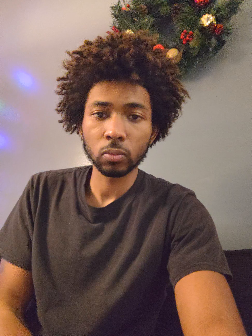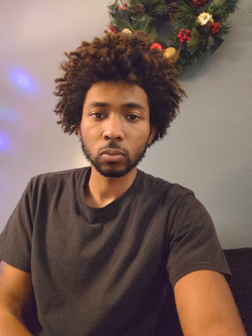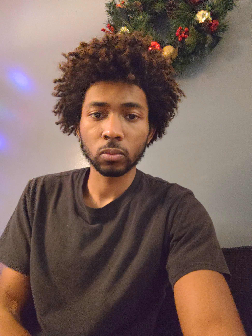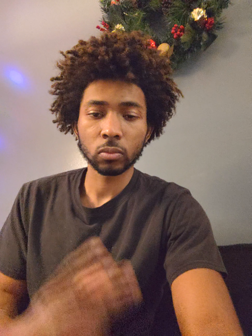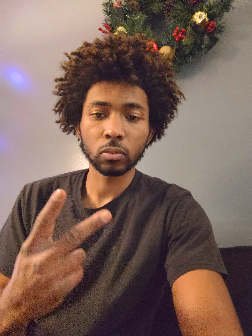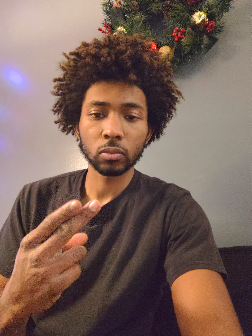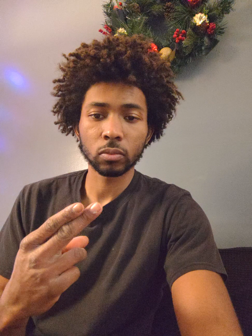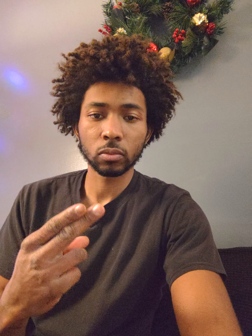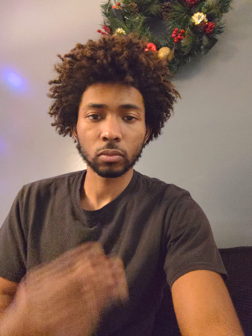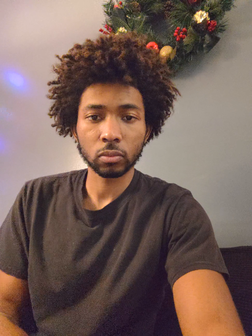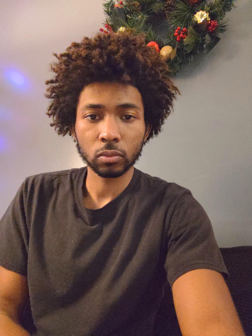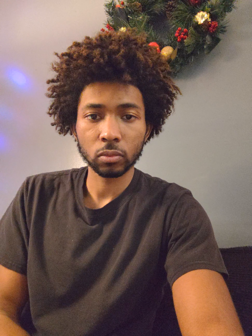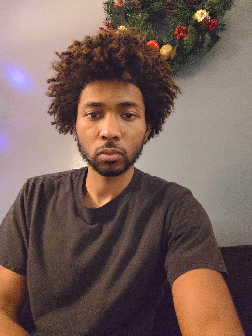scissors